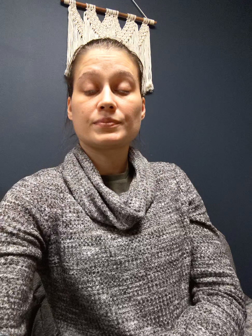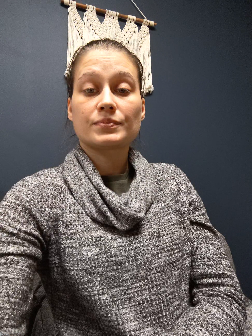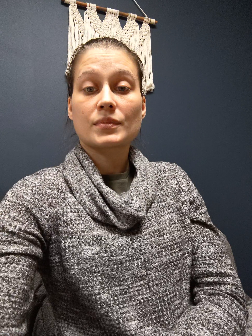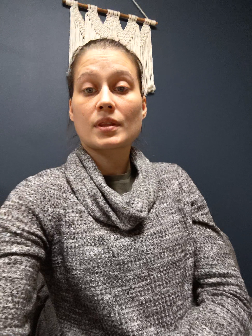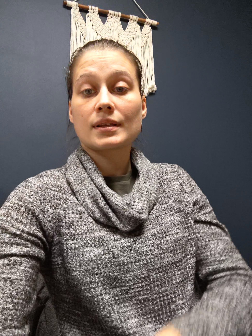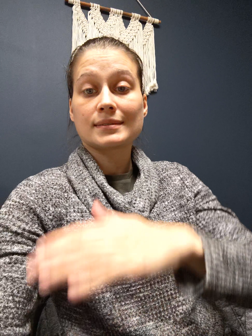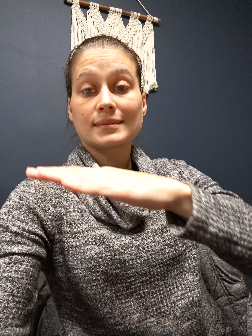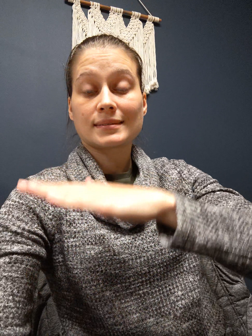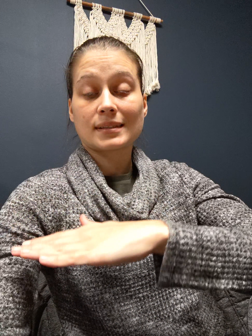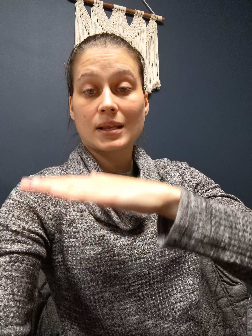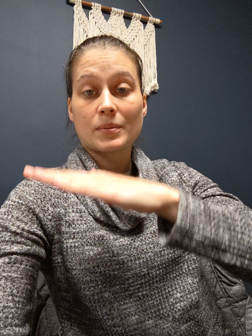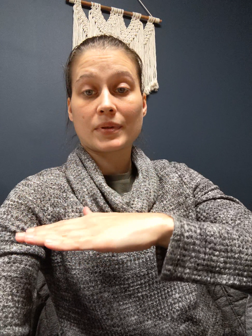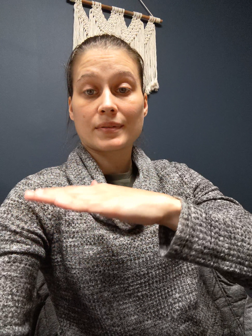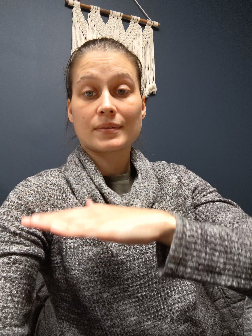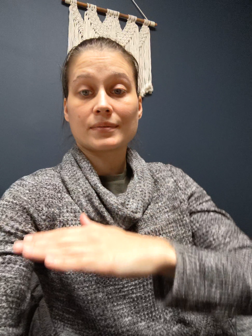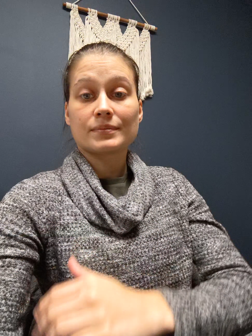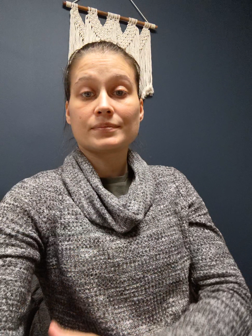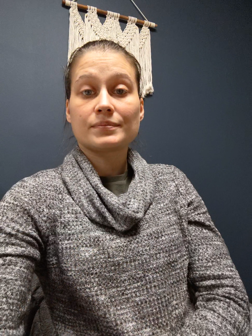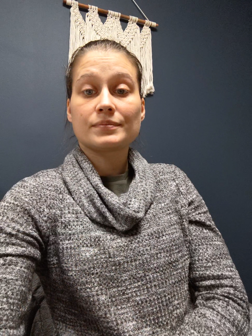table